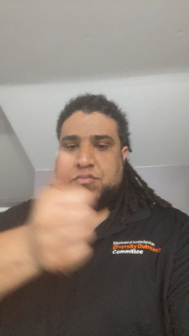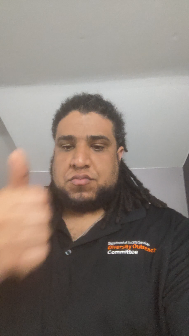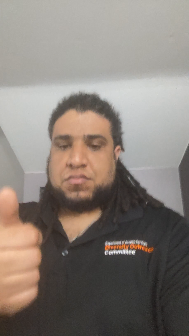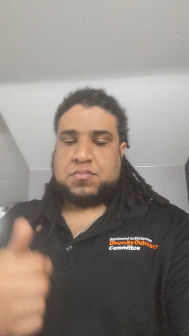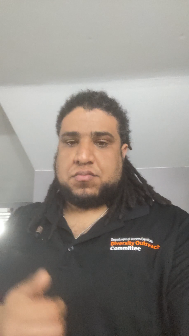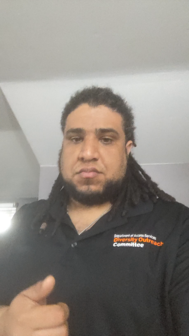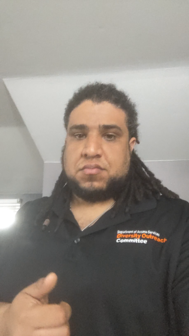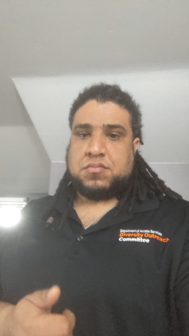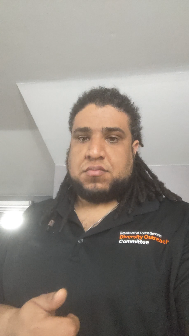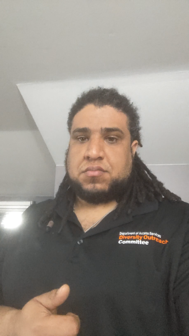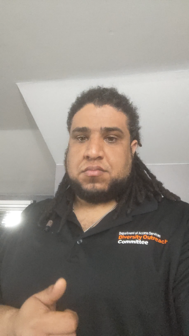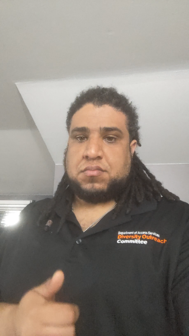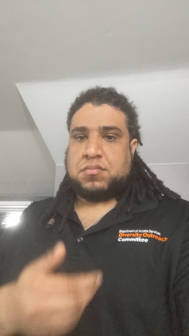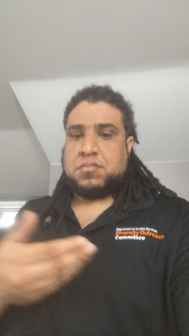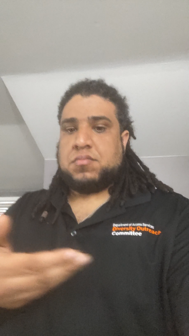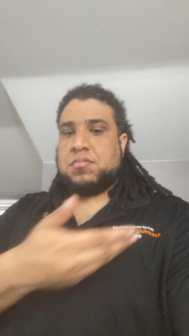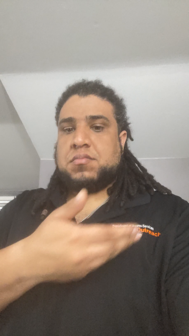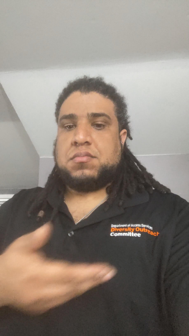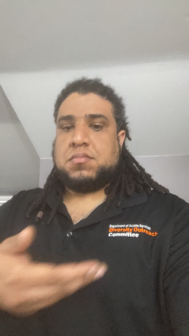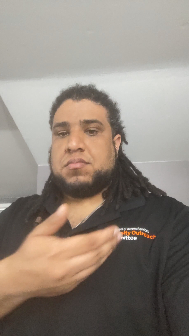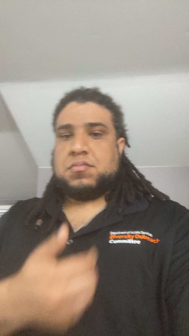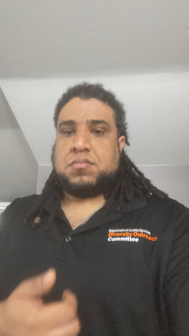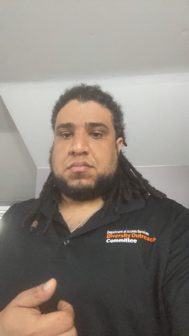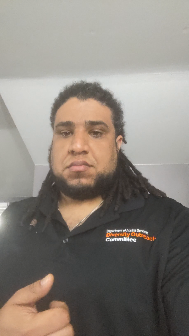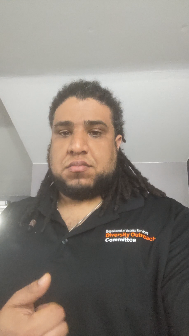baby